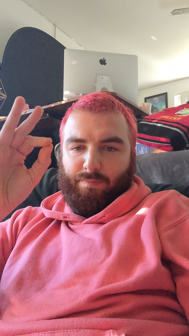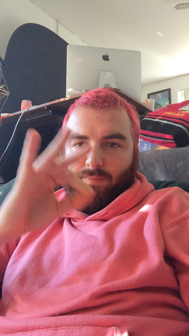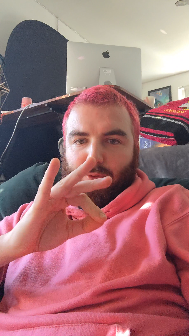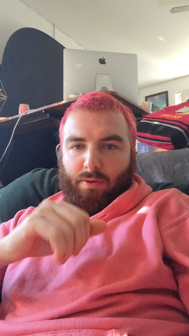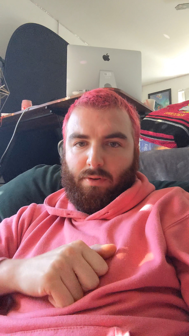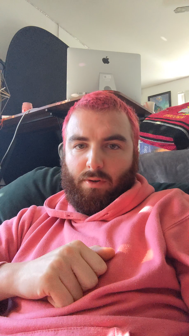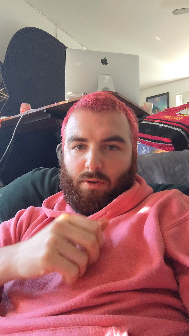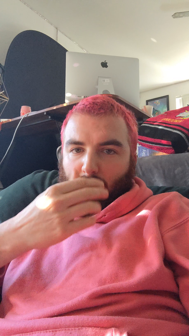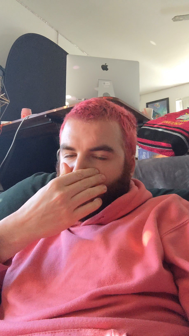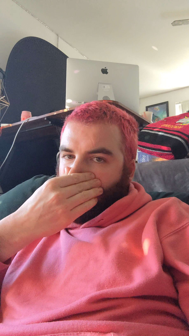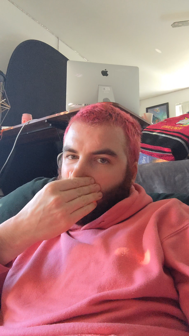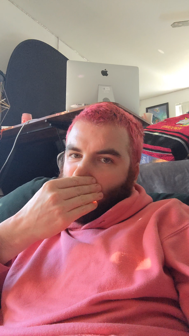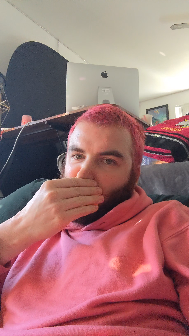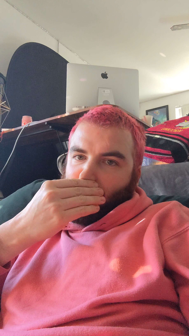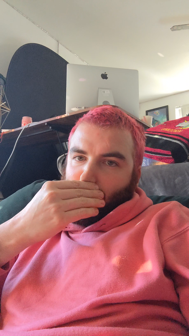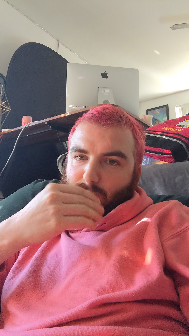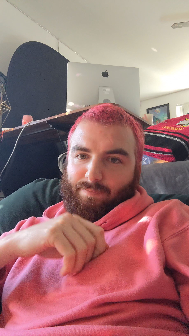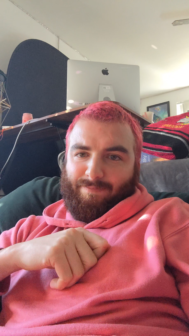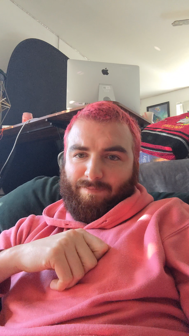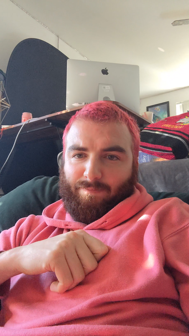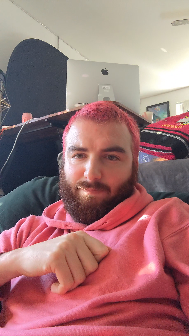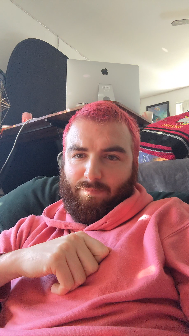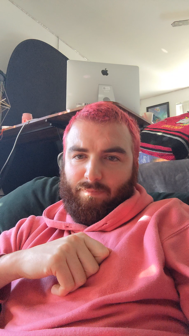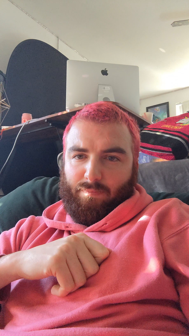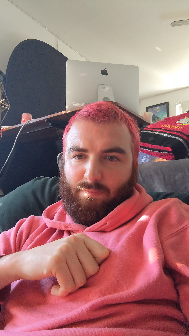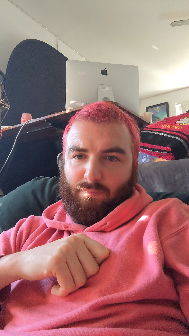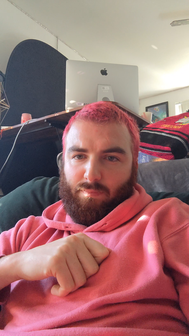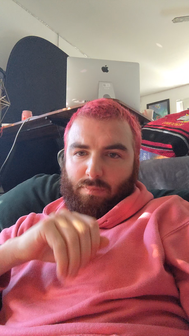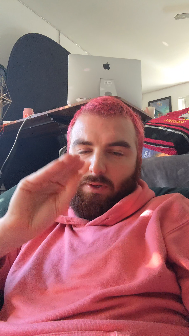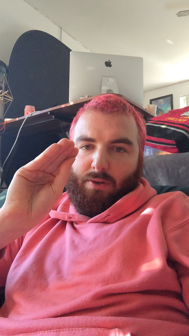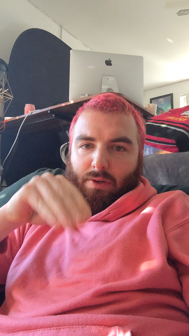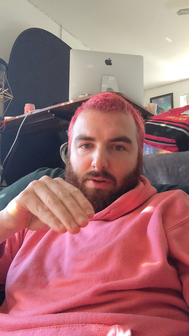put